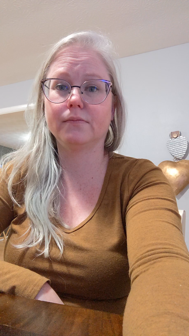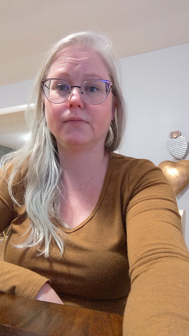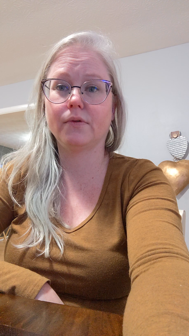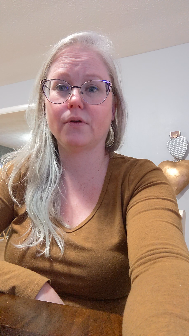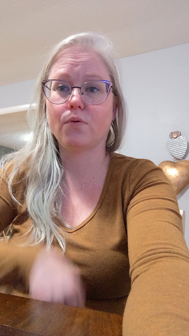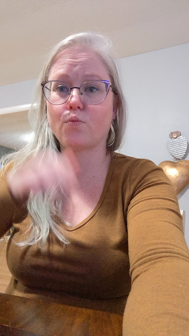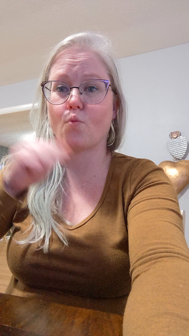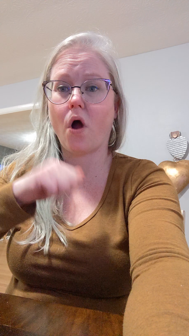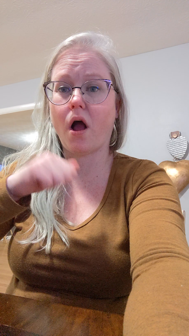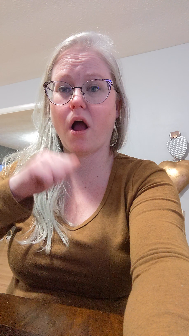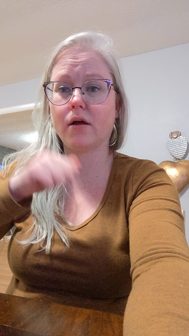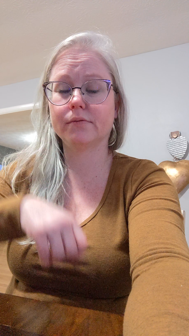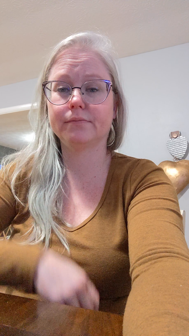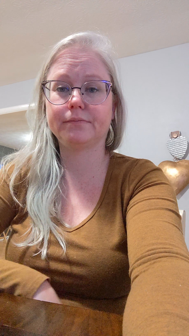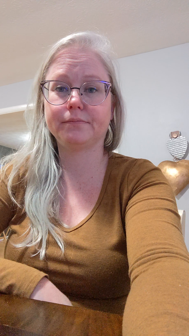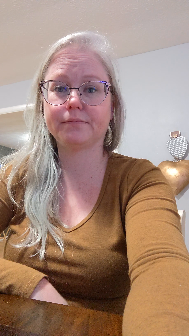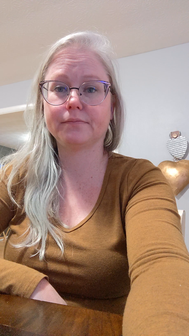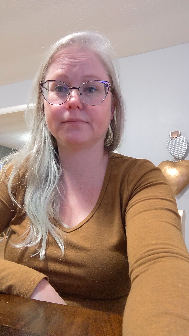rock